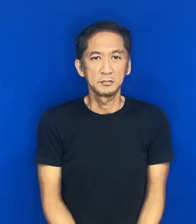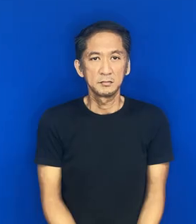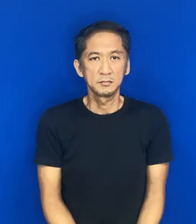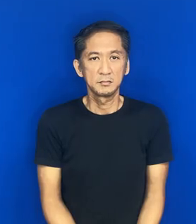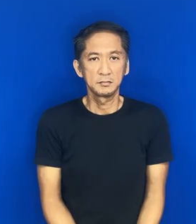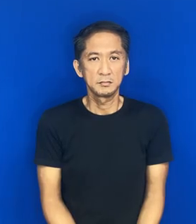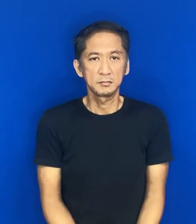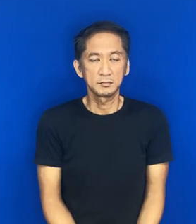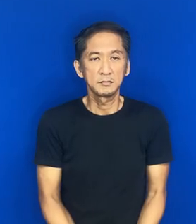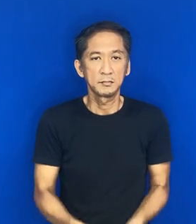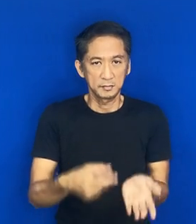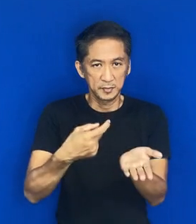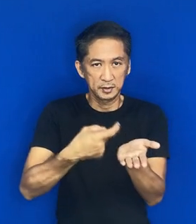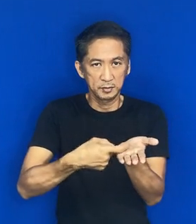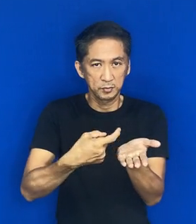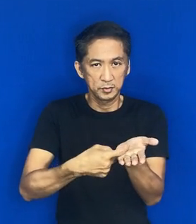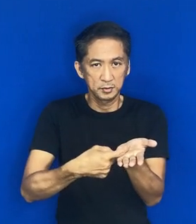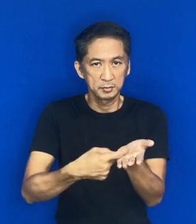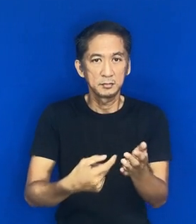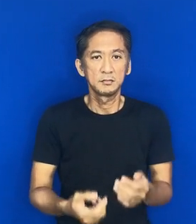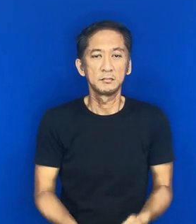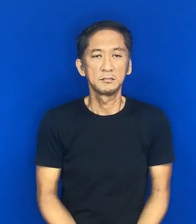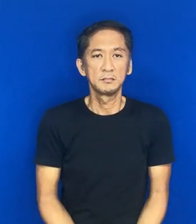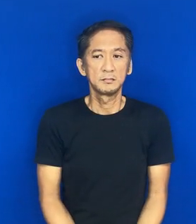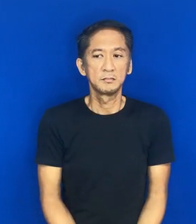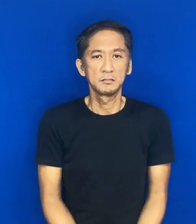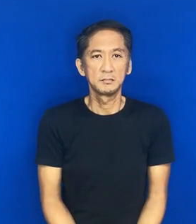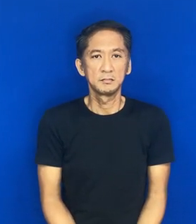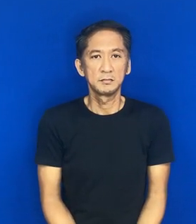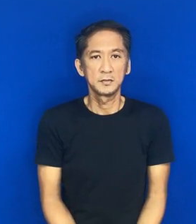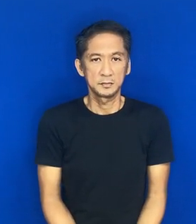shrimp